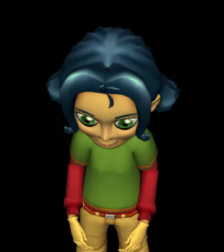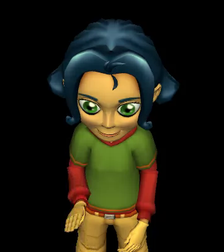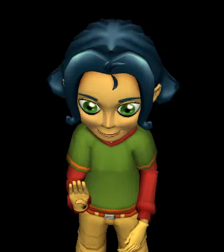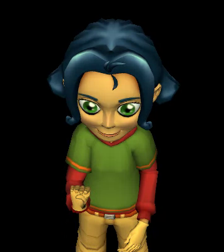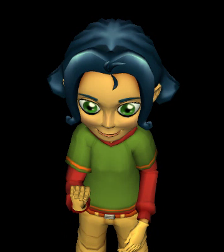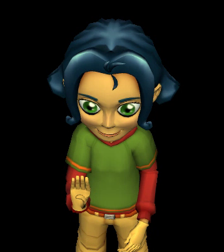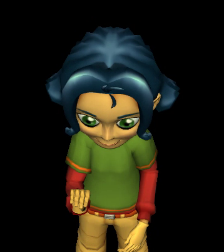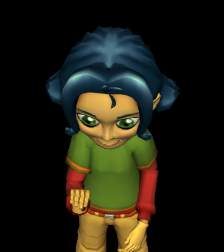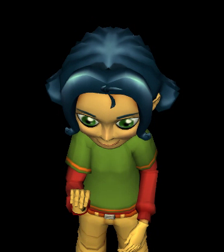أزرق